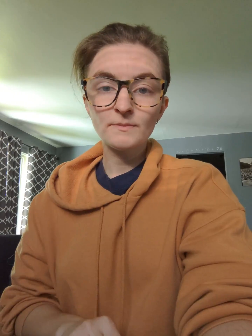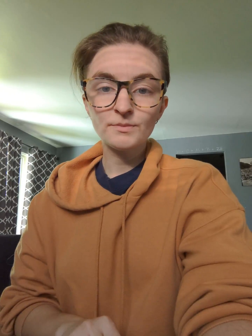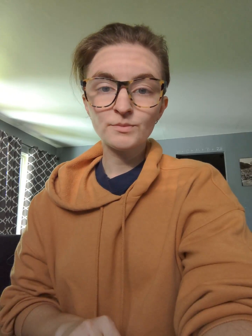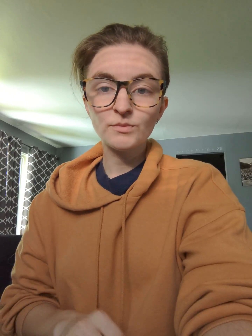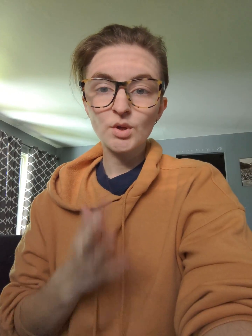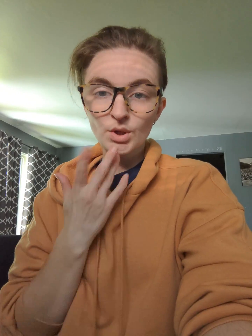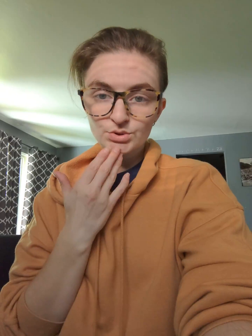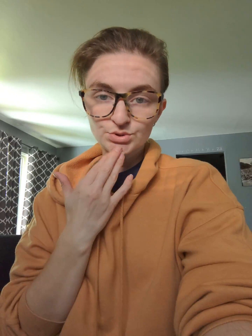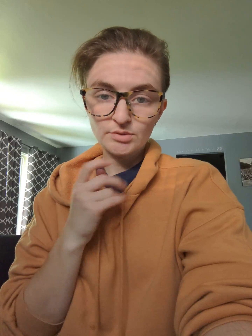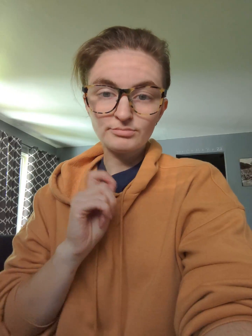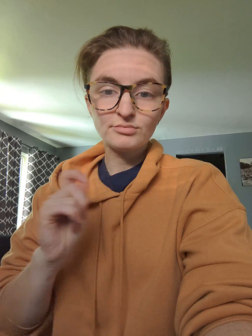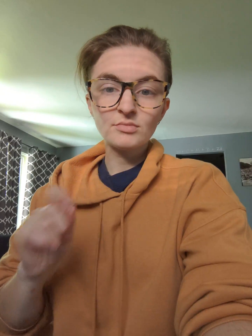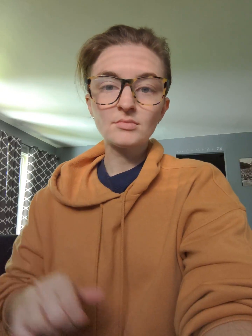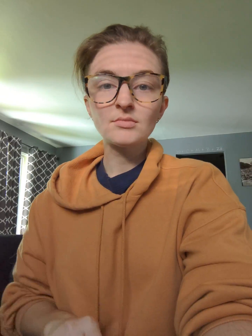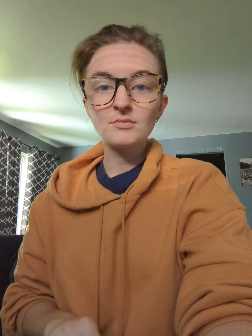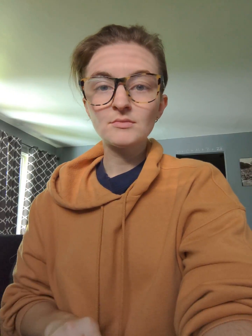crayon